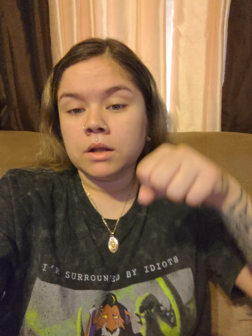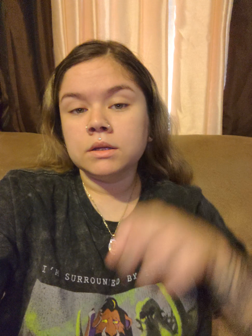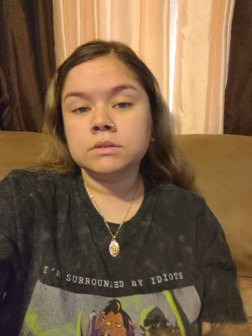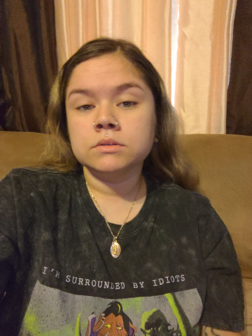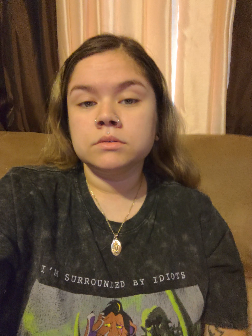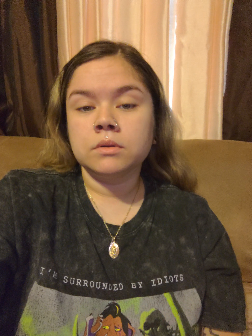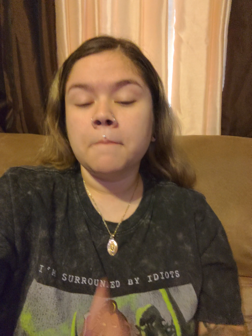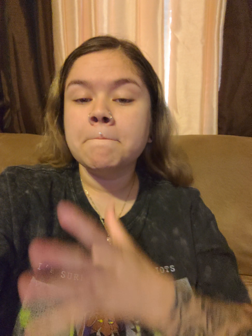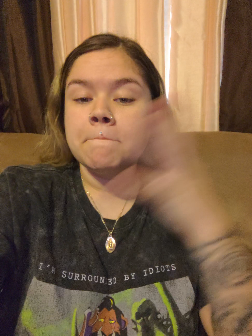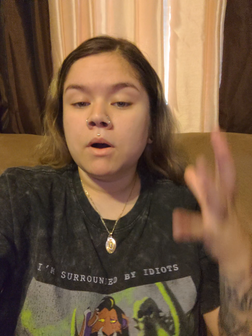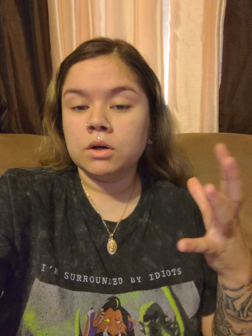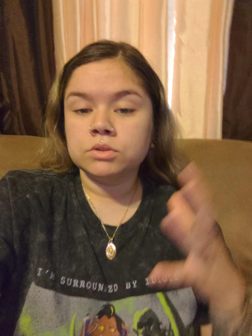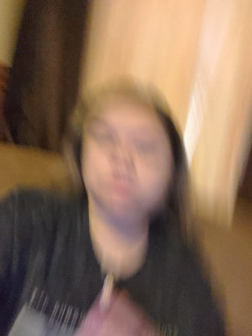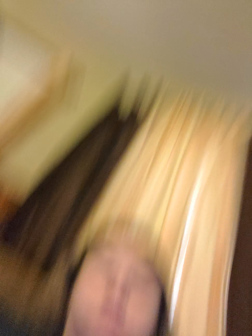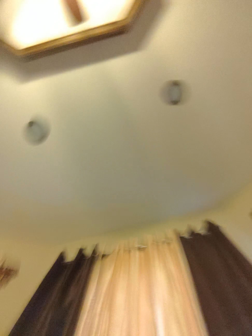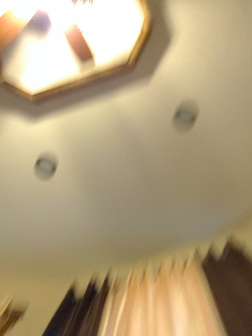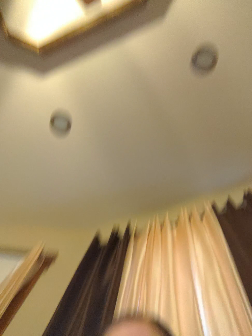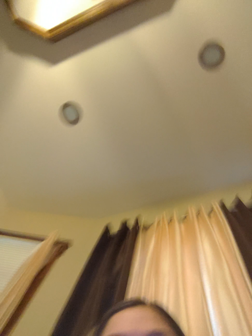much